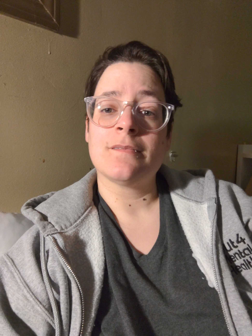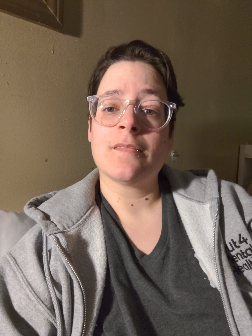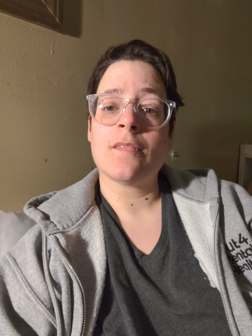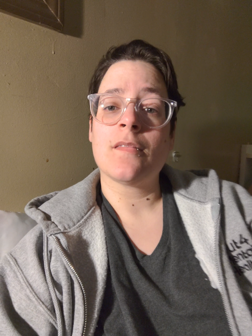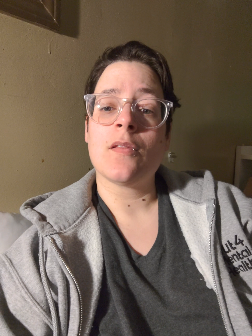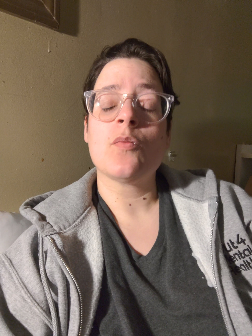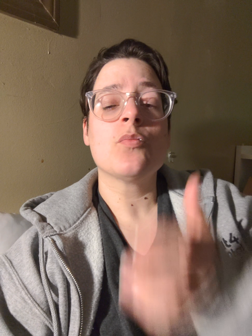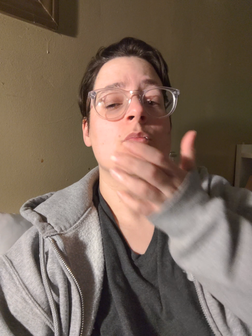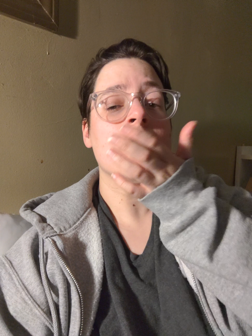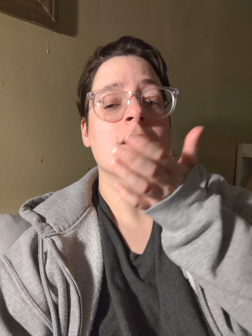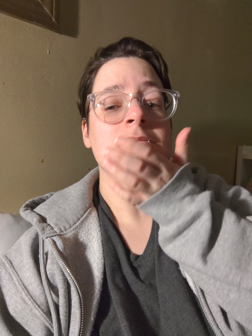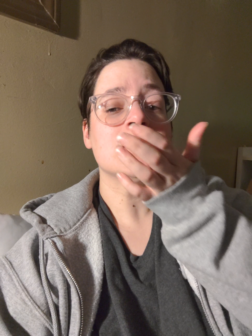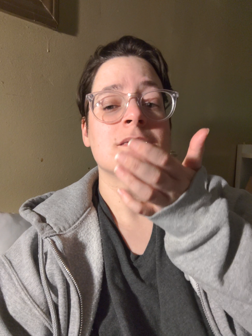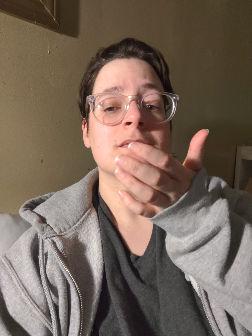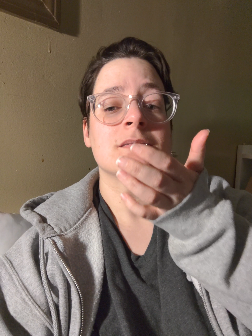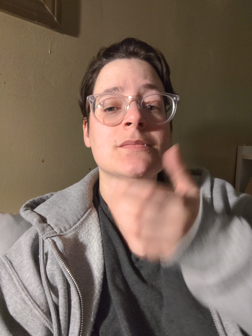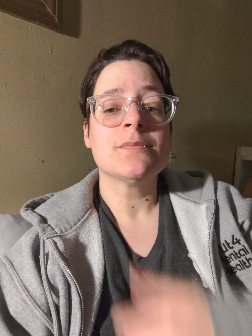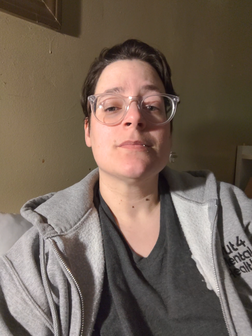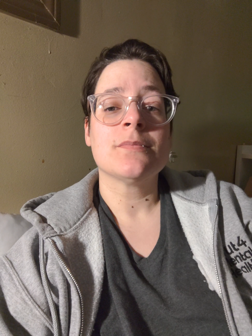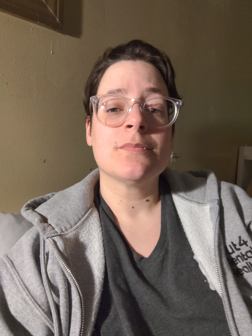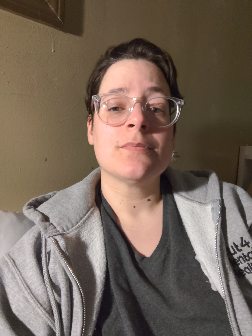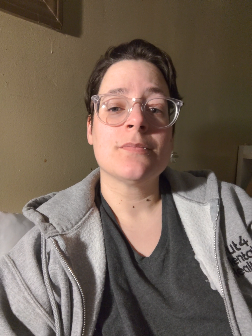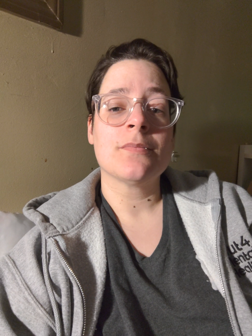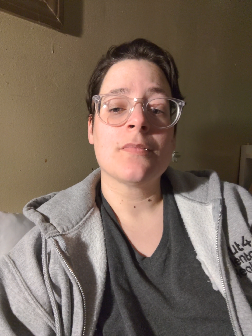grass